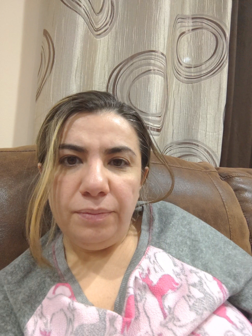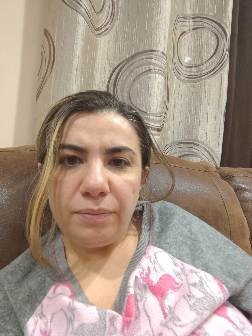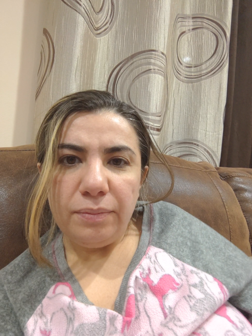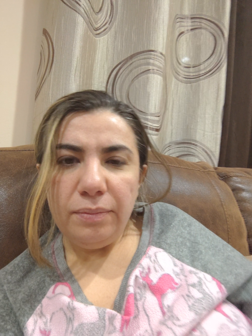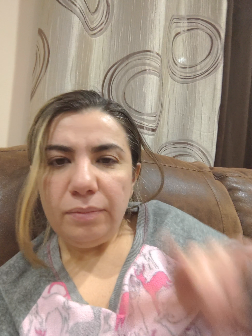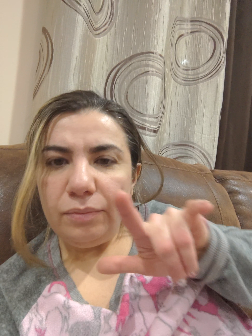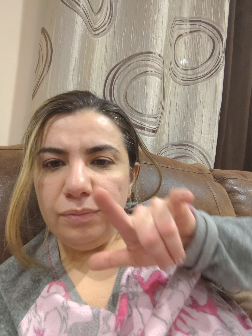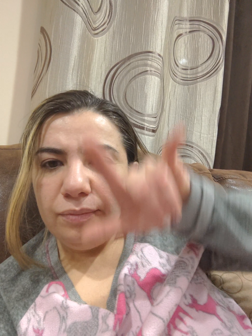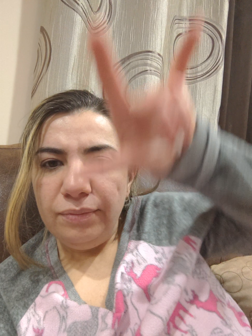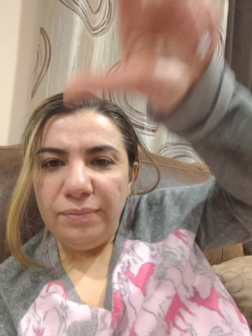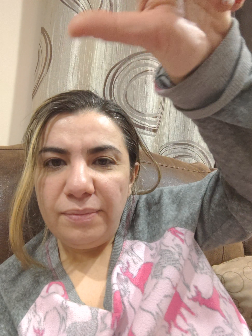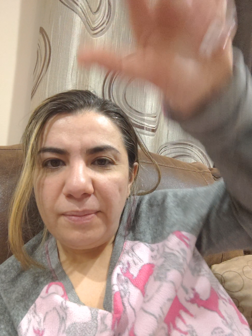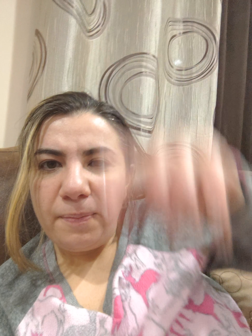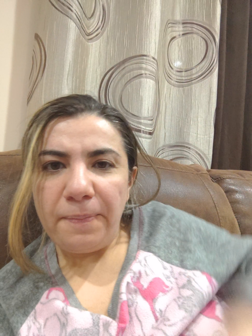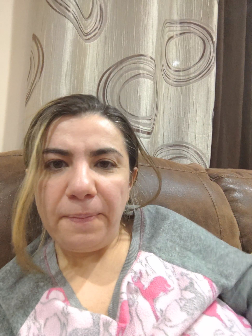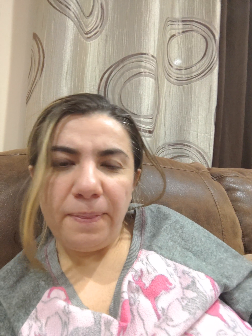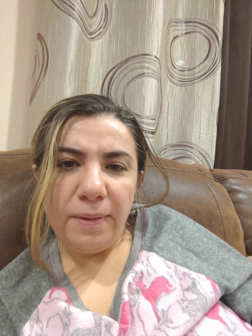airplane